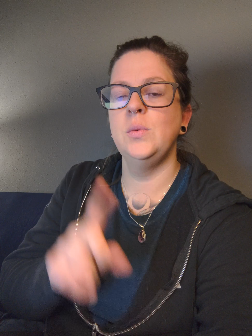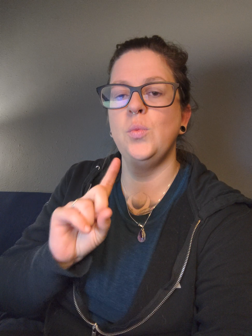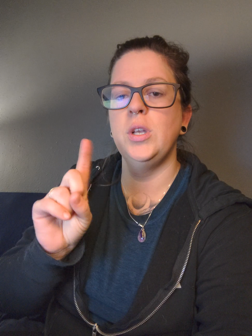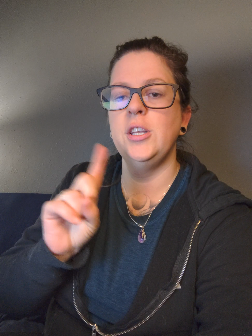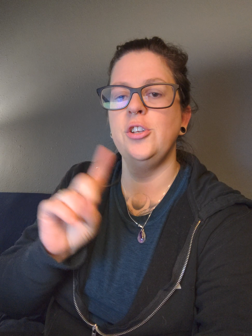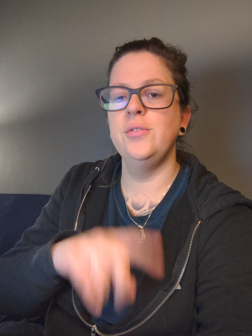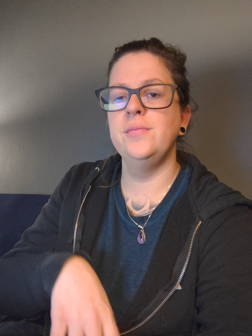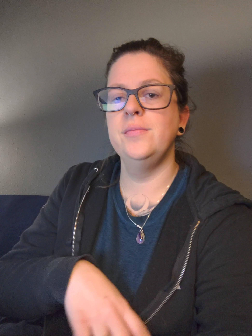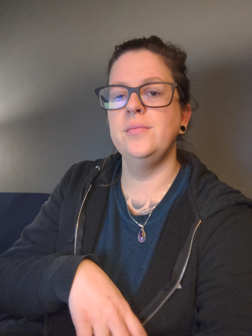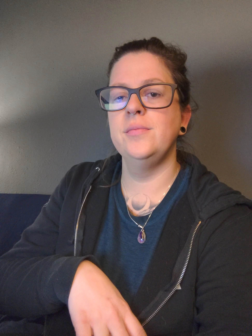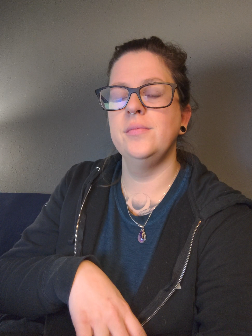where